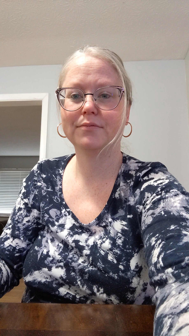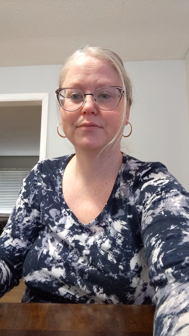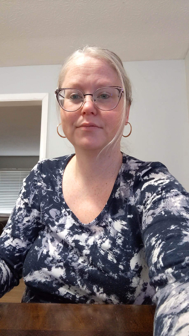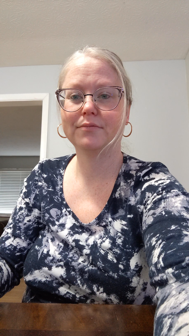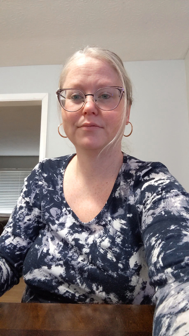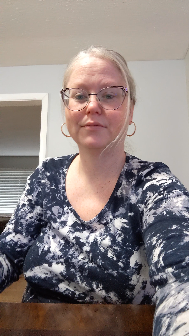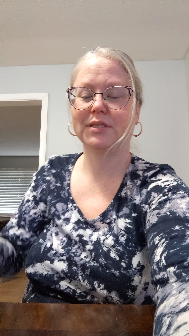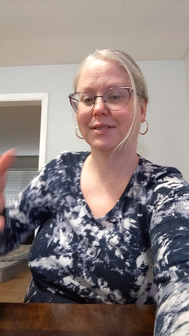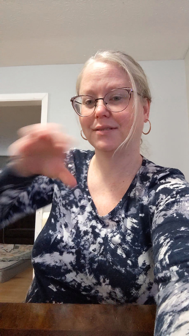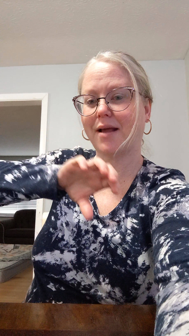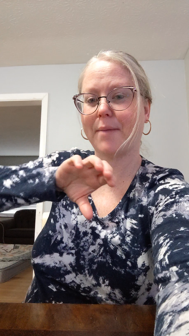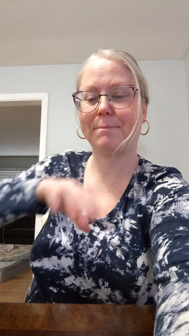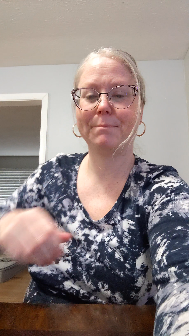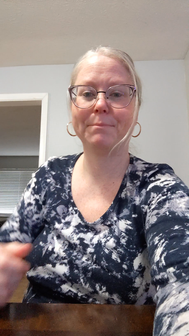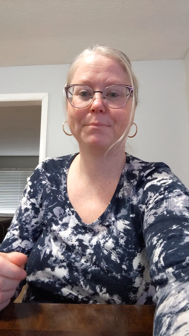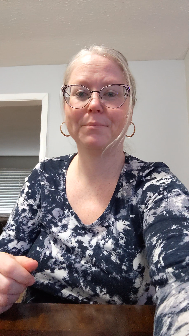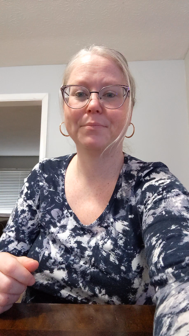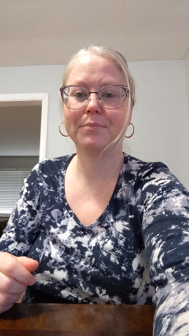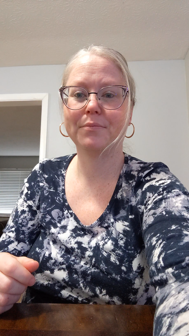dump